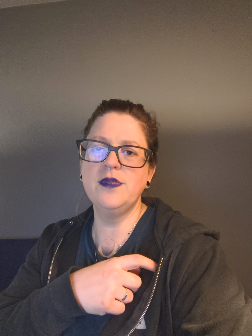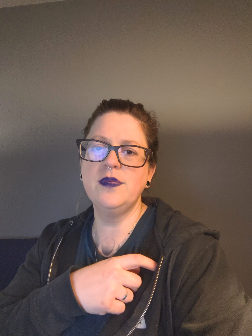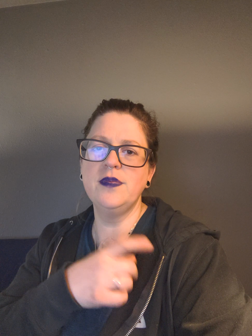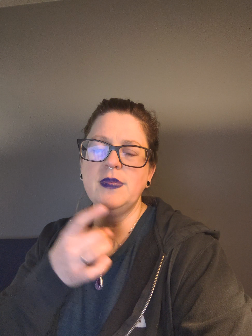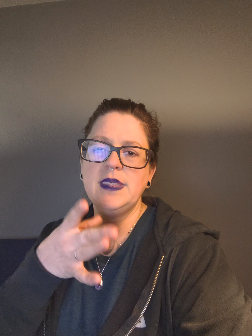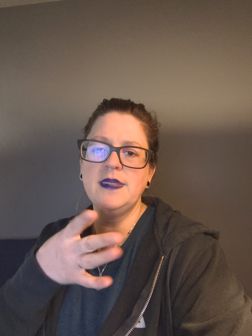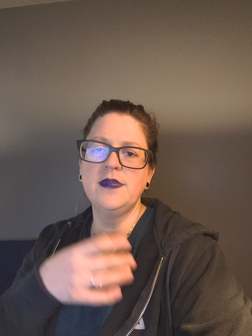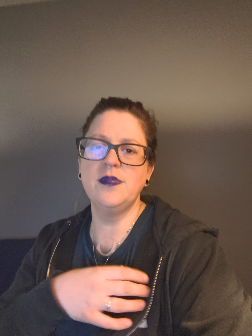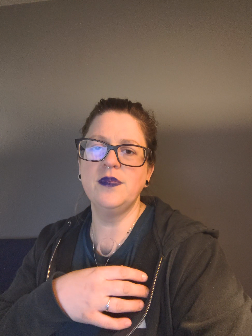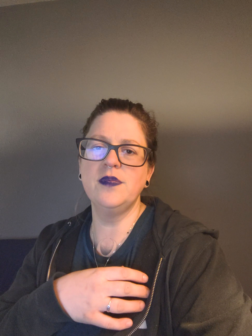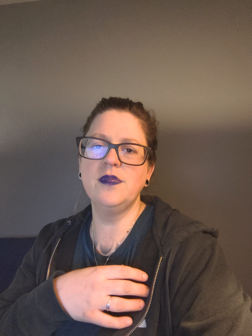hate